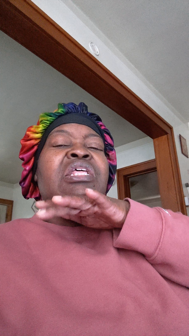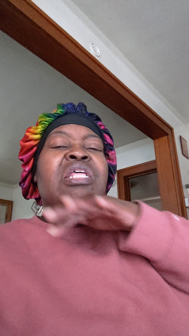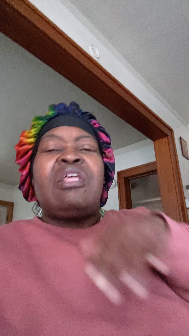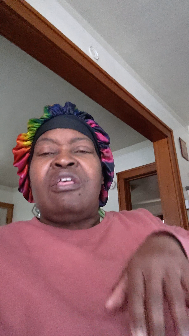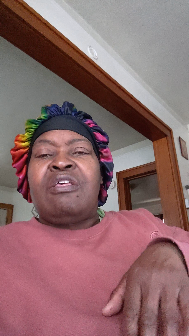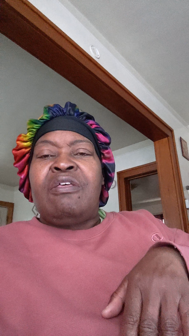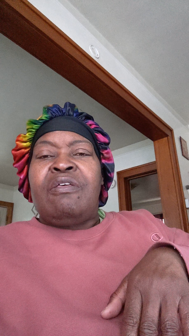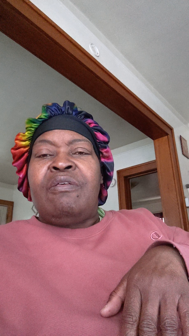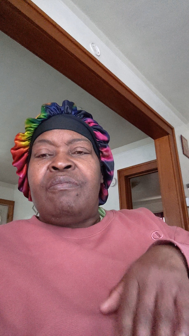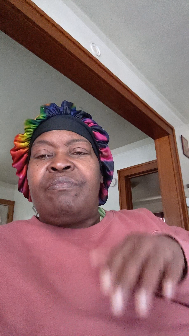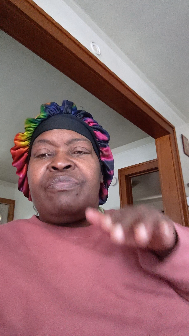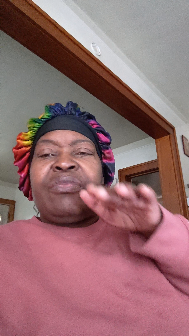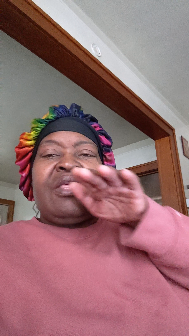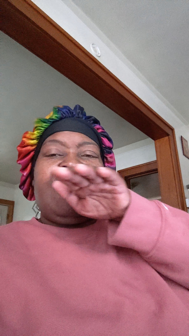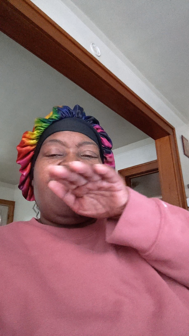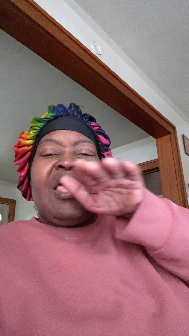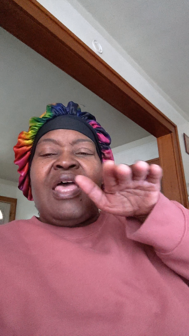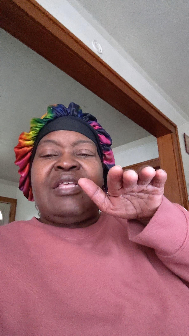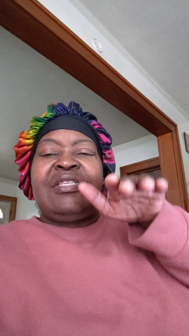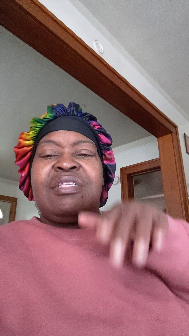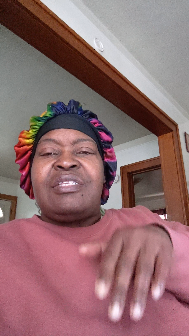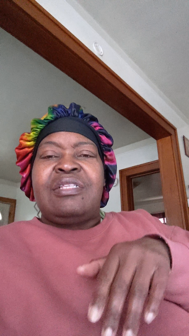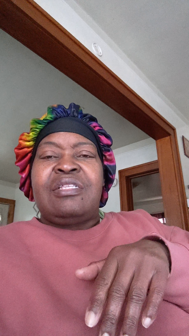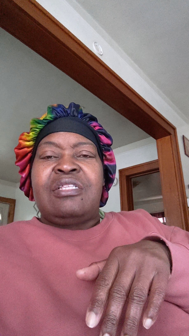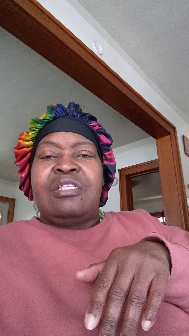nice